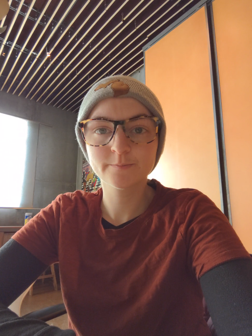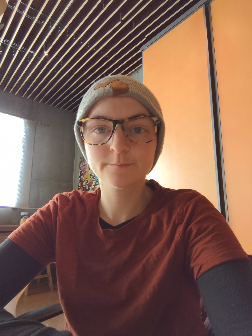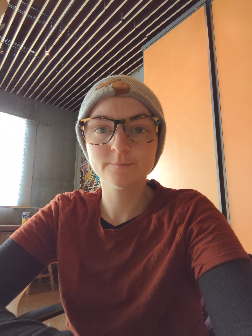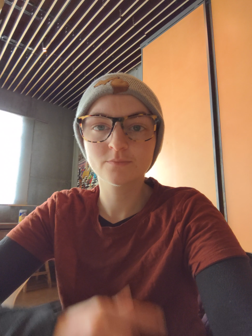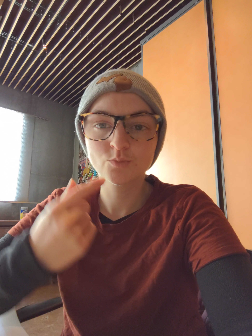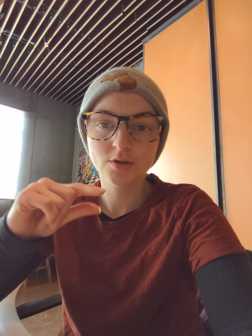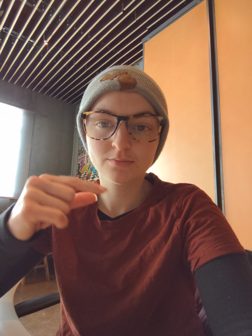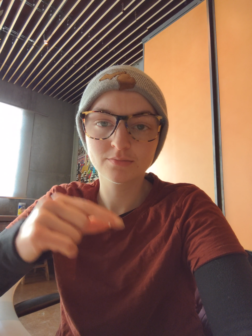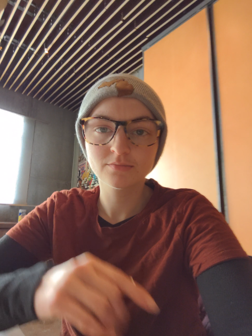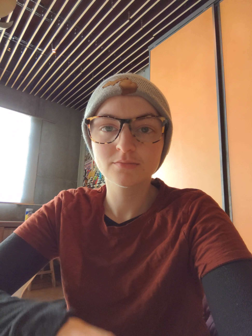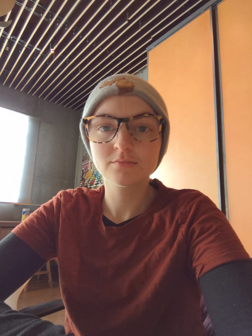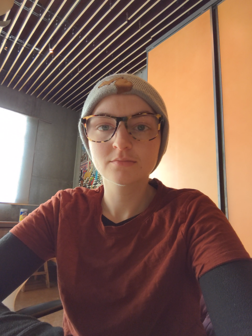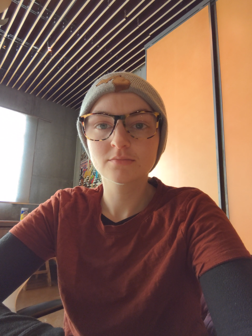green